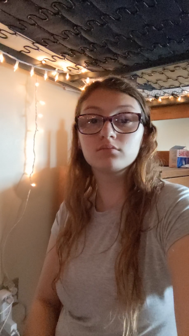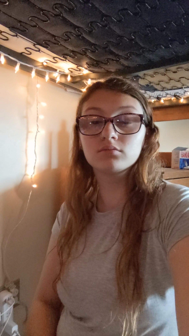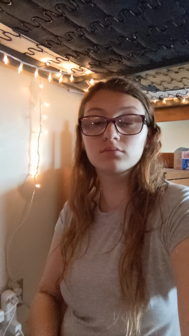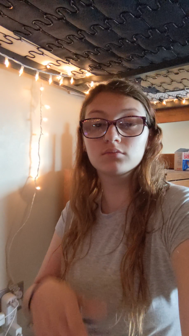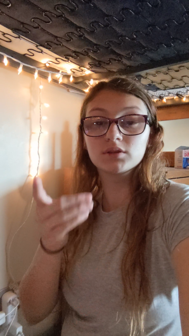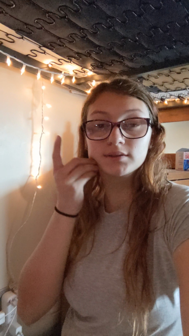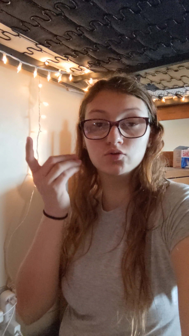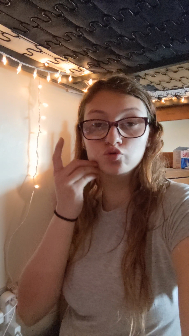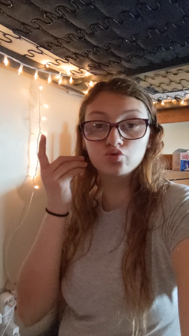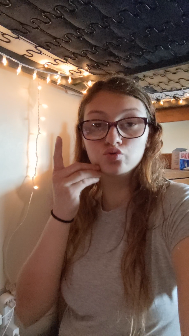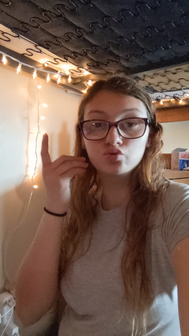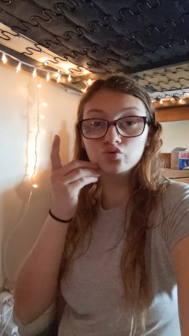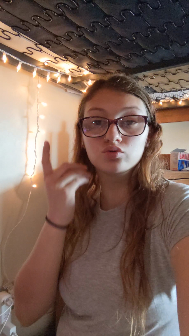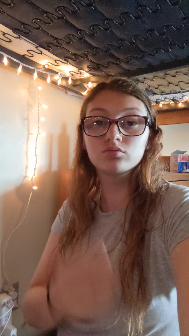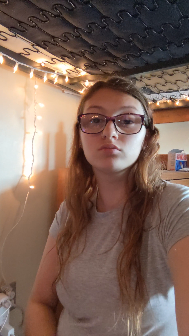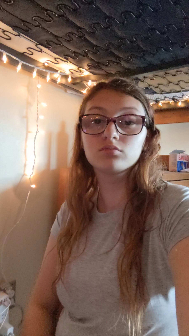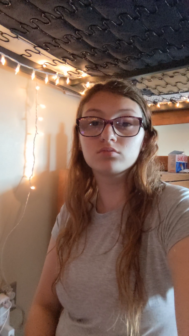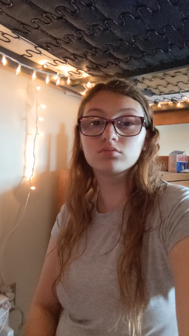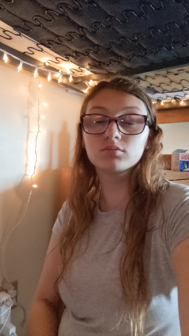dinner